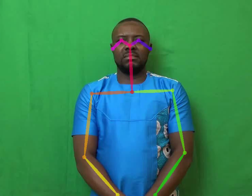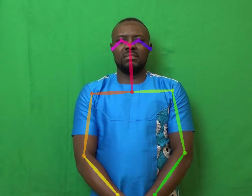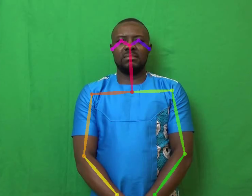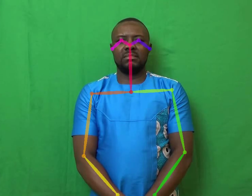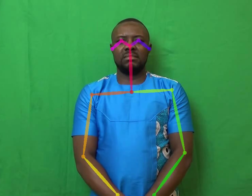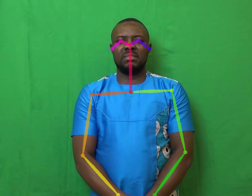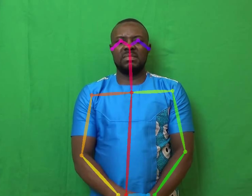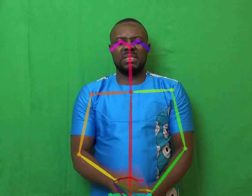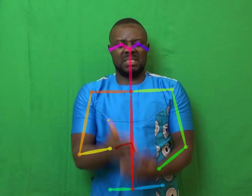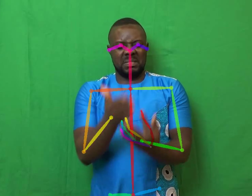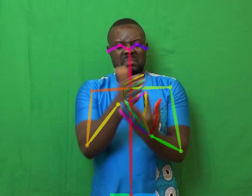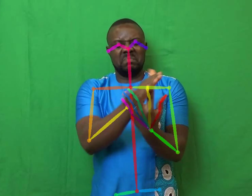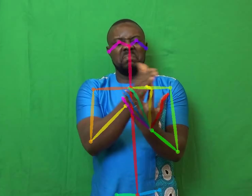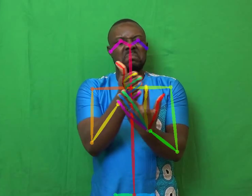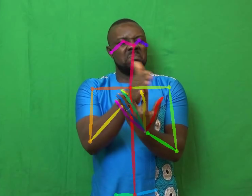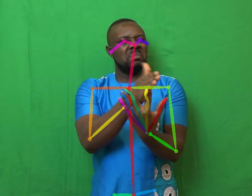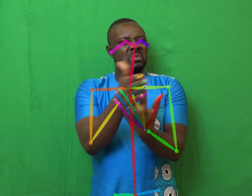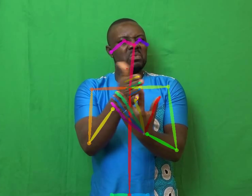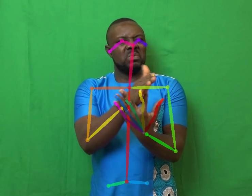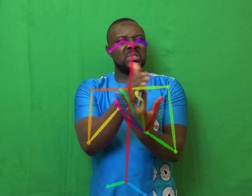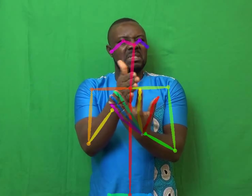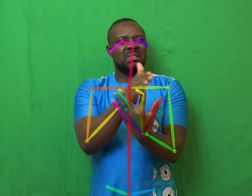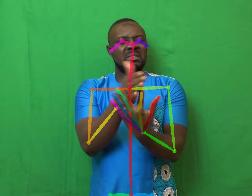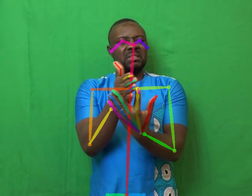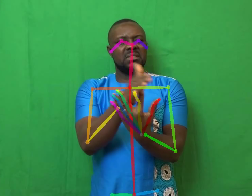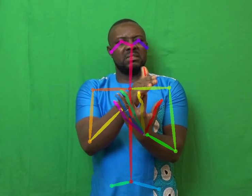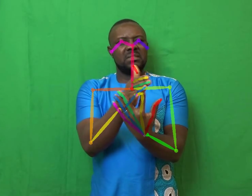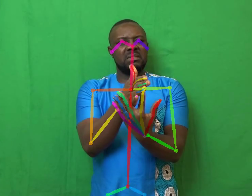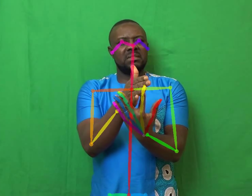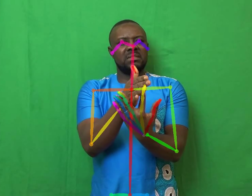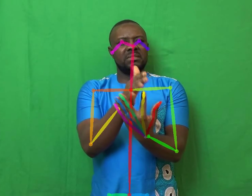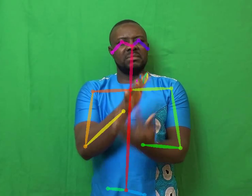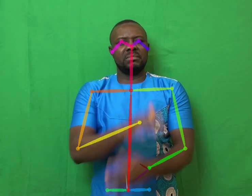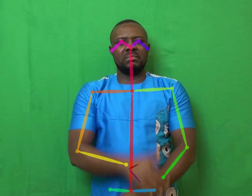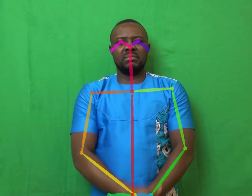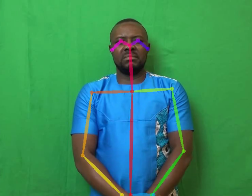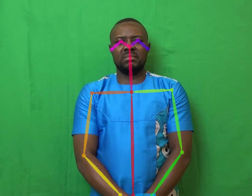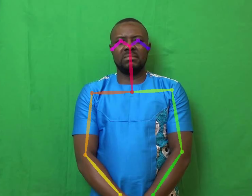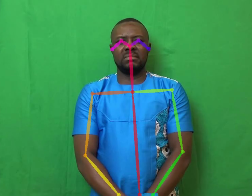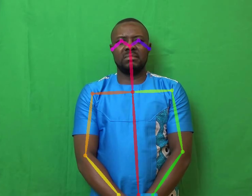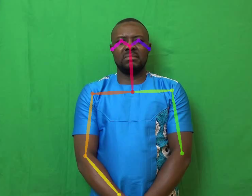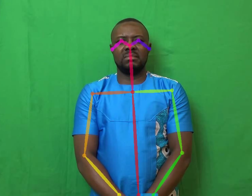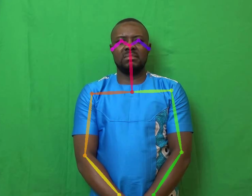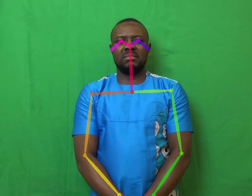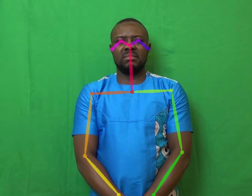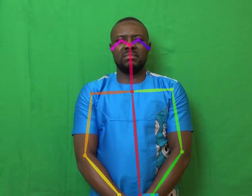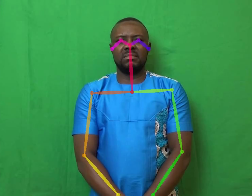between